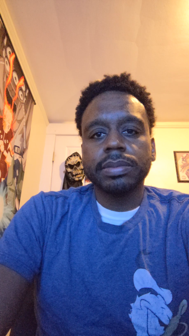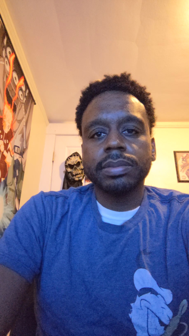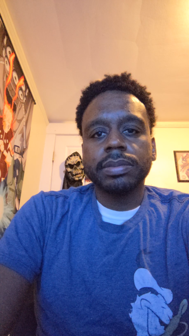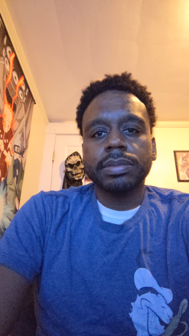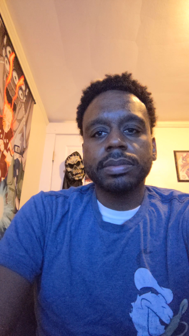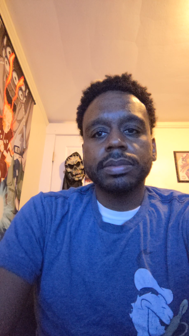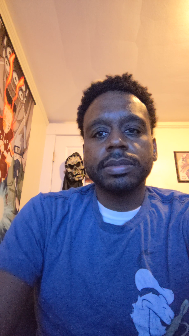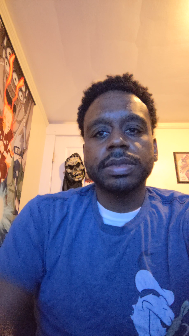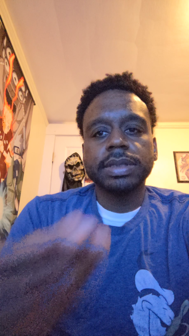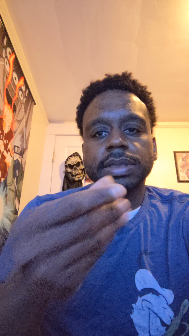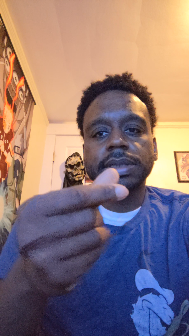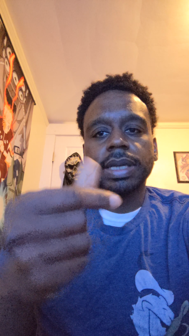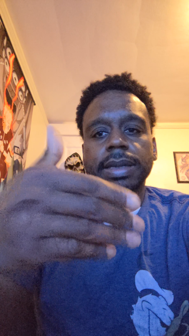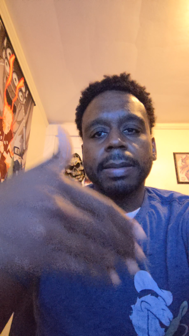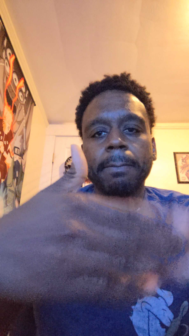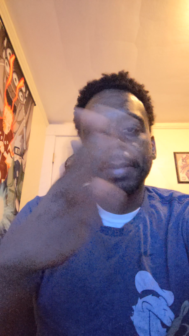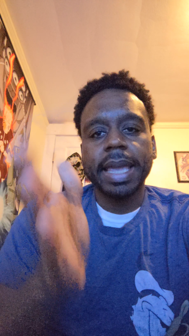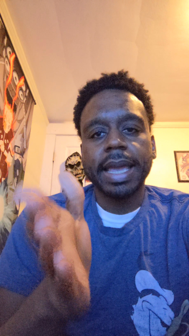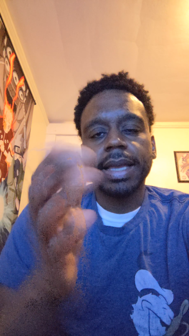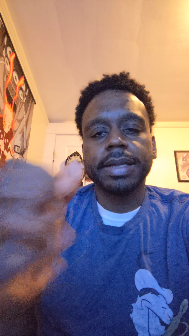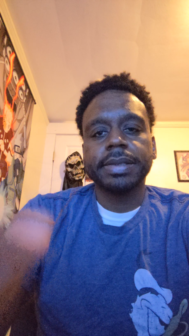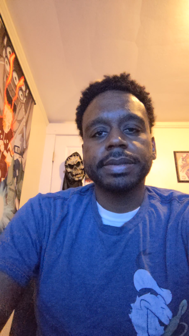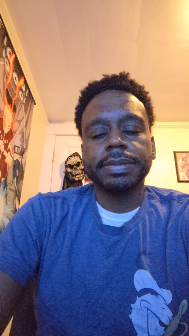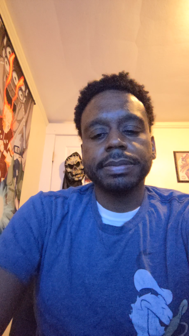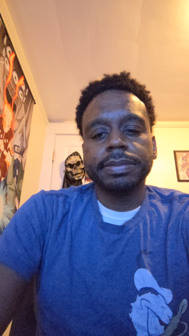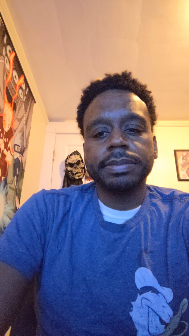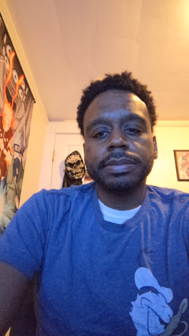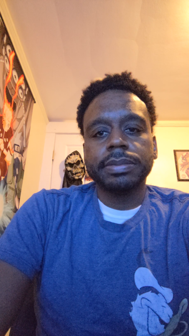sandbox